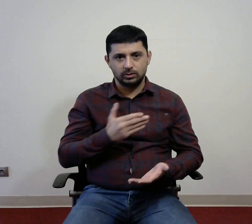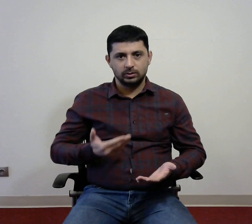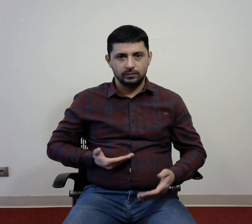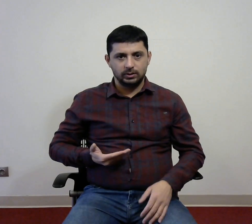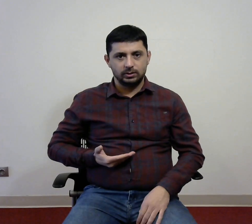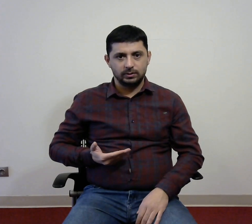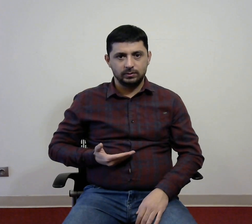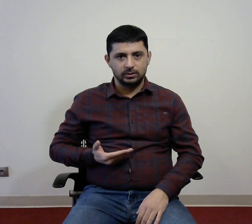yaşamaq